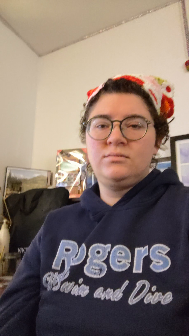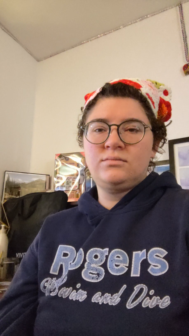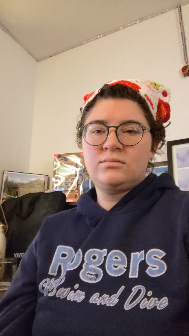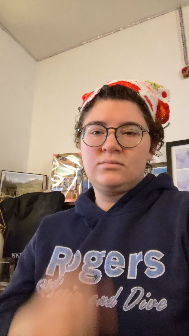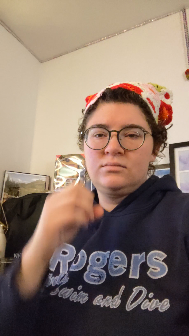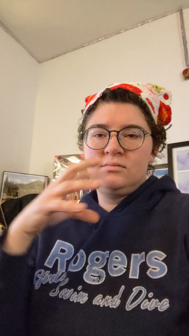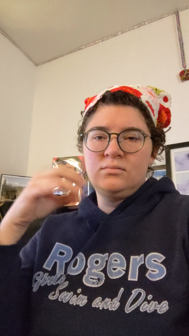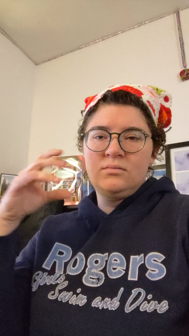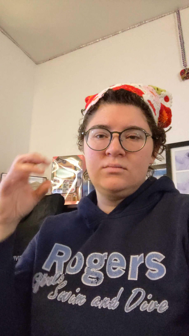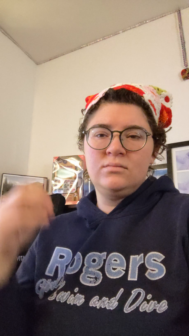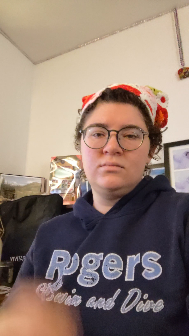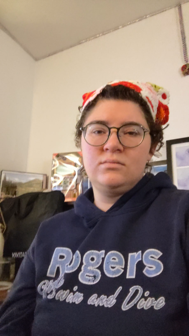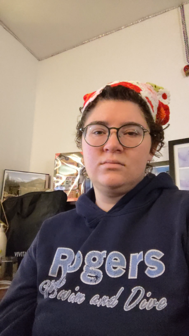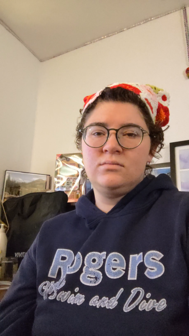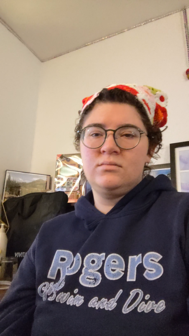bubbles